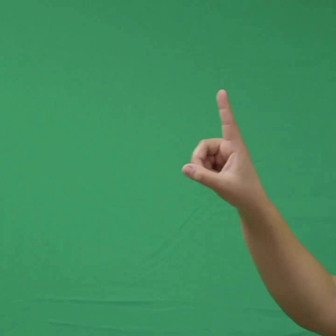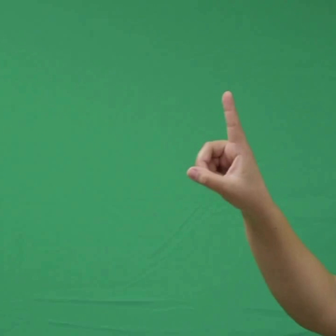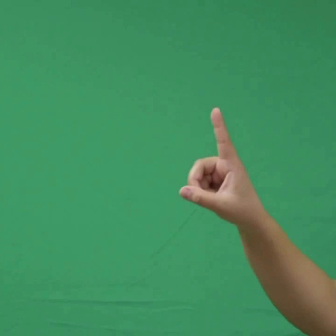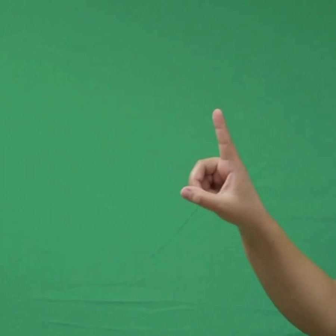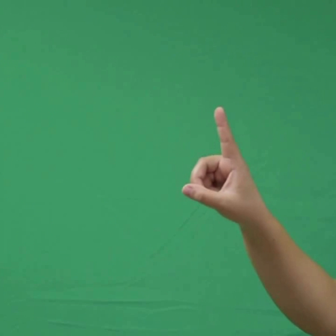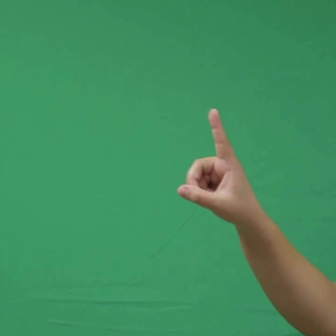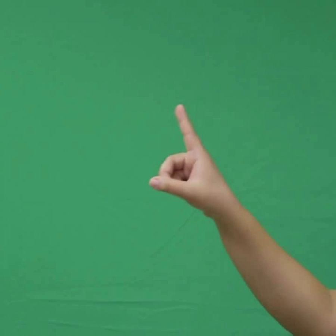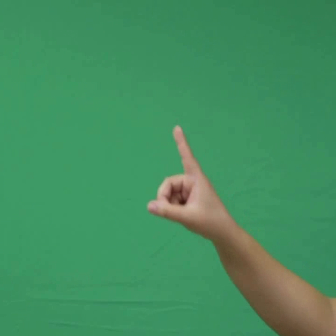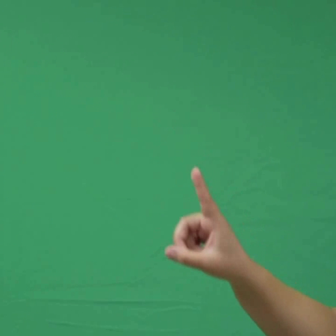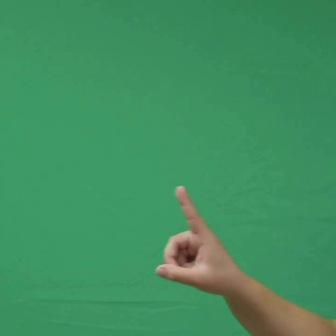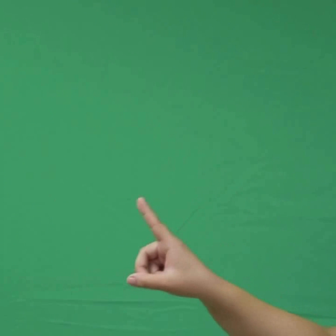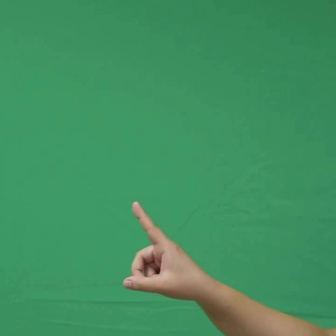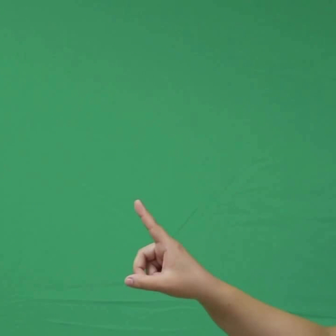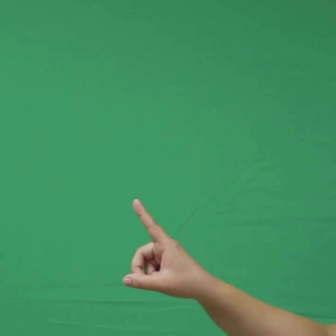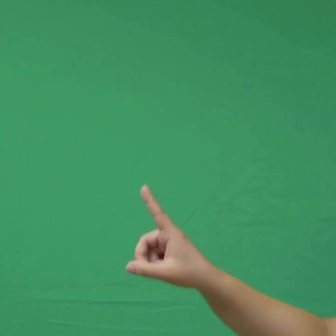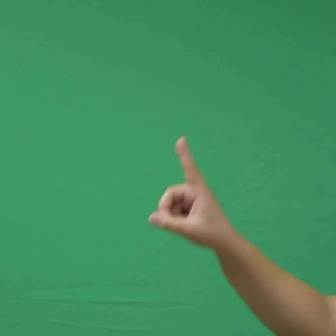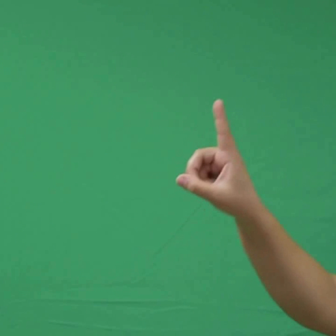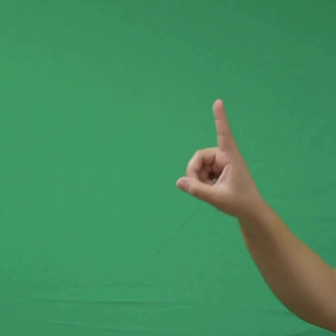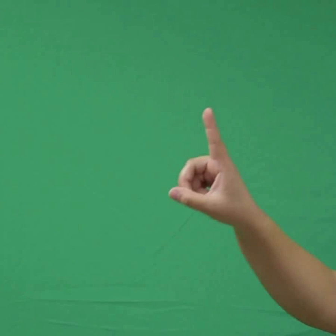Z